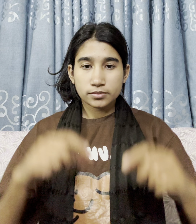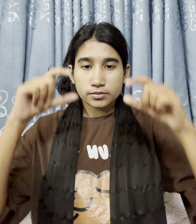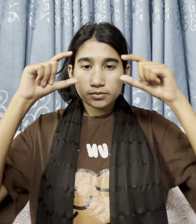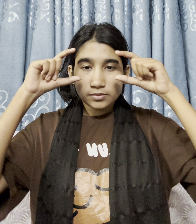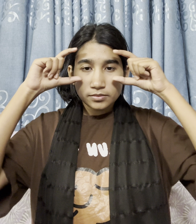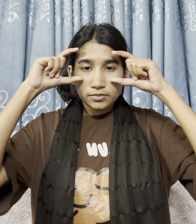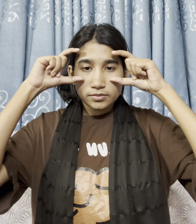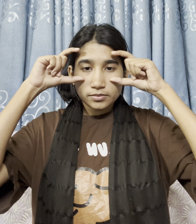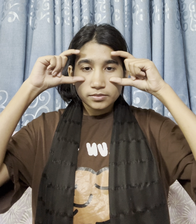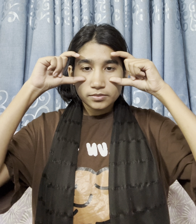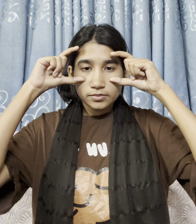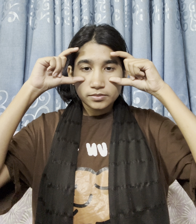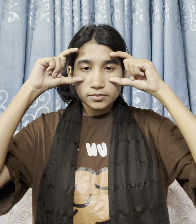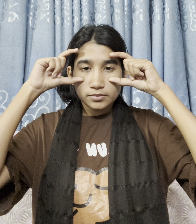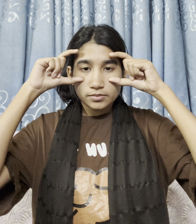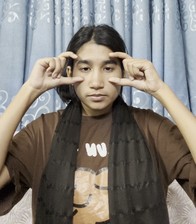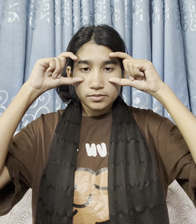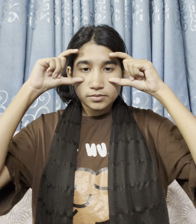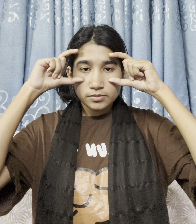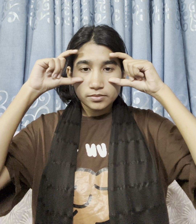ক্যামেরা